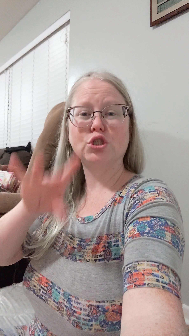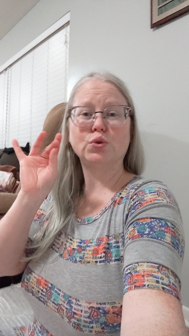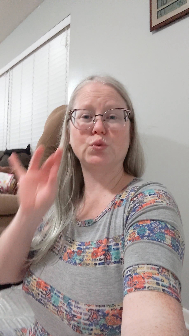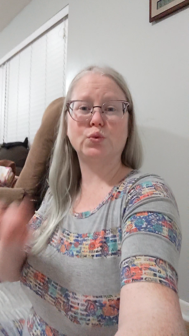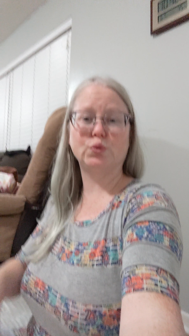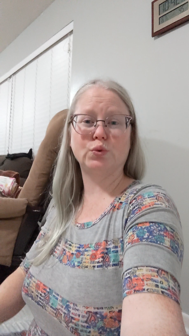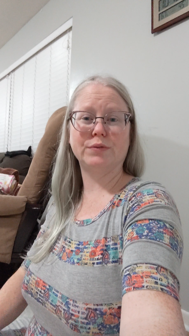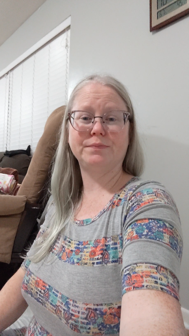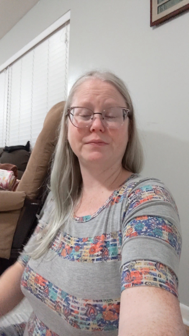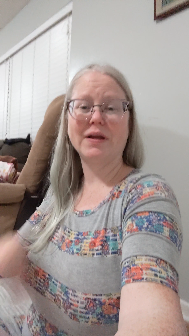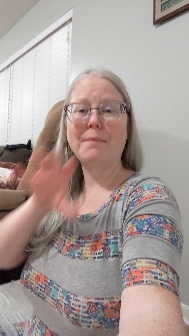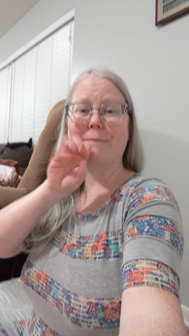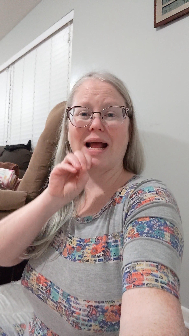bite